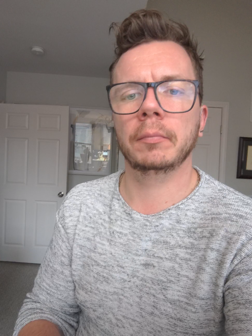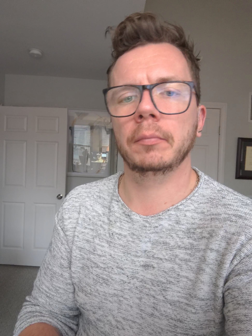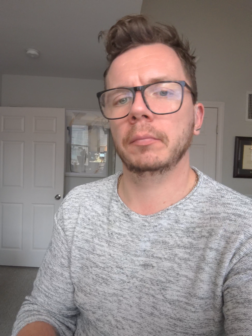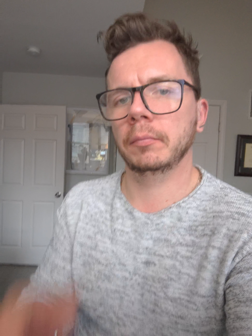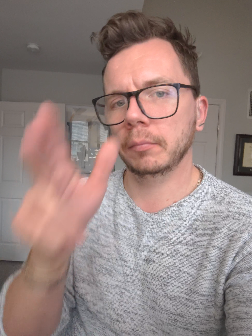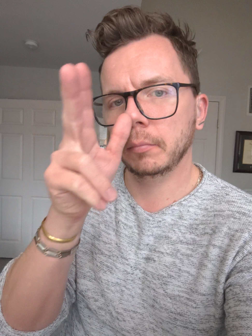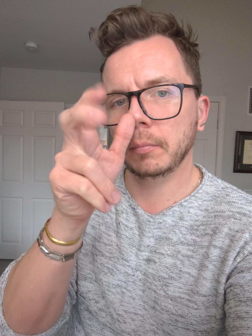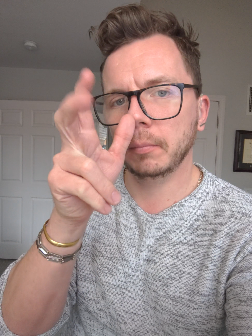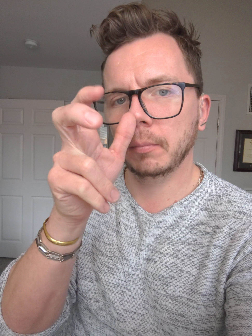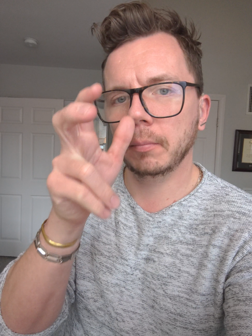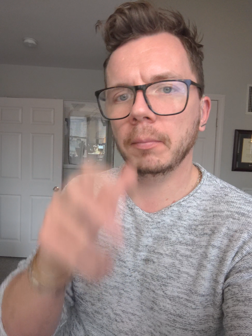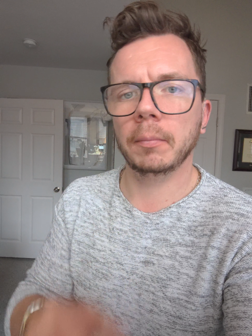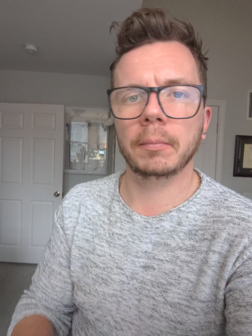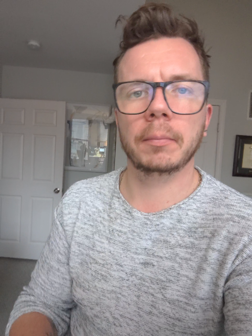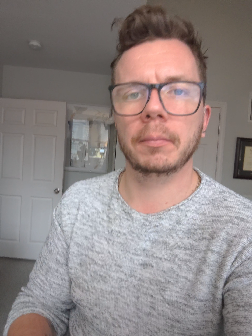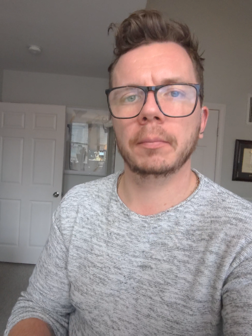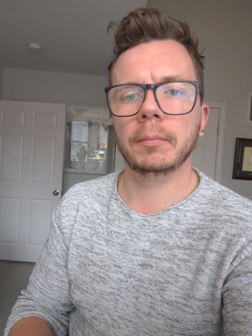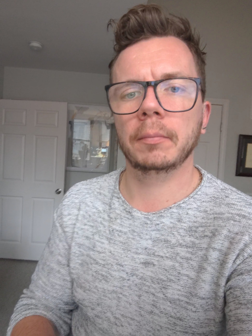bug